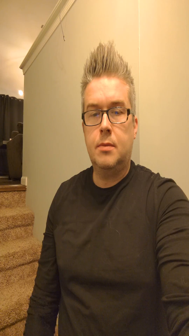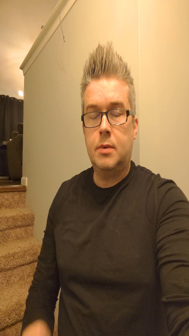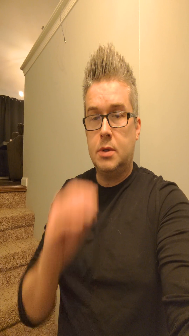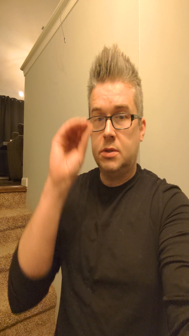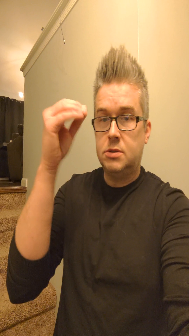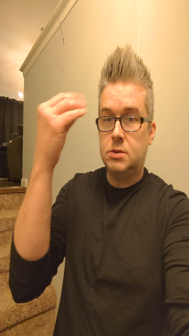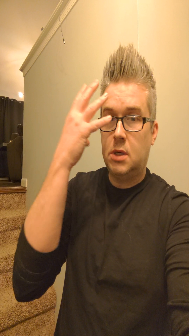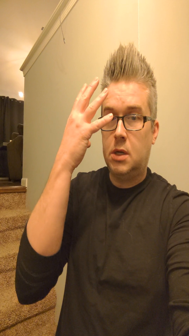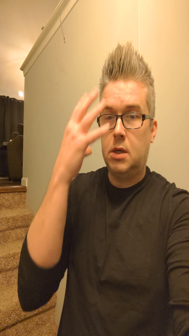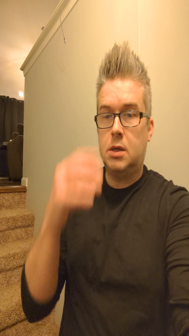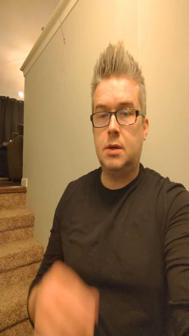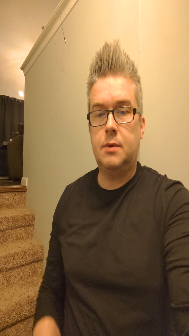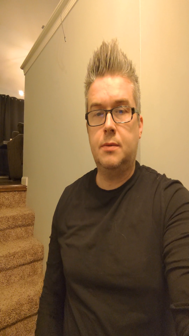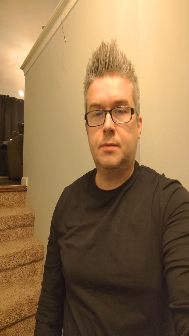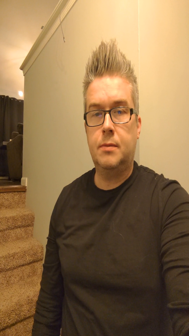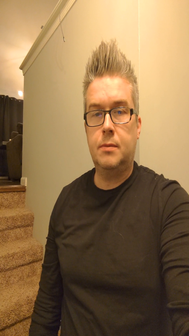sun